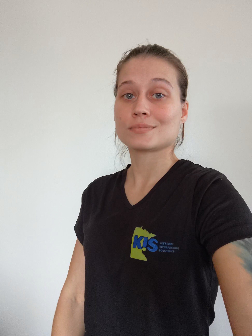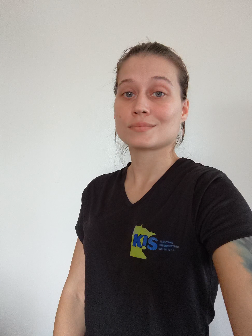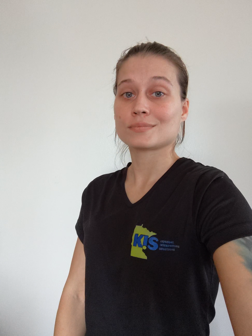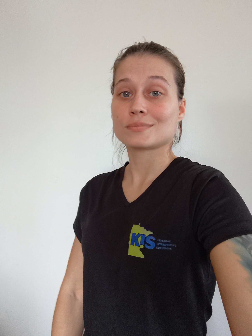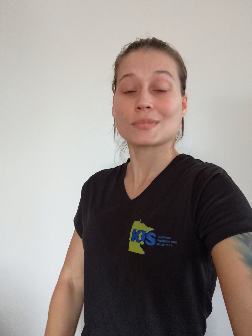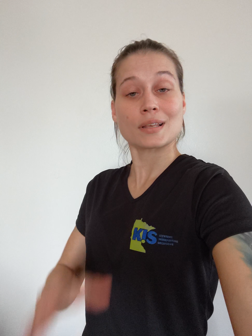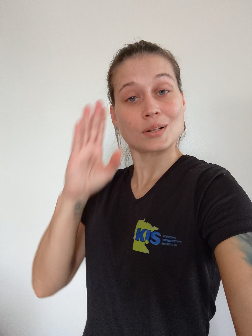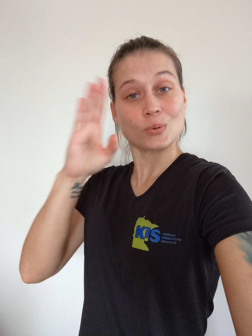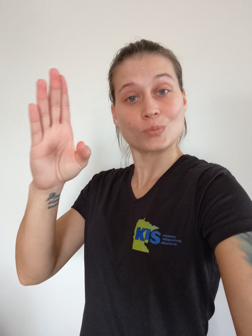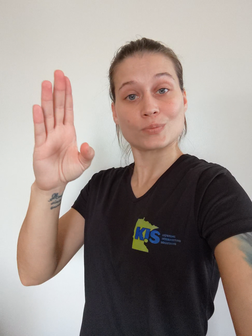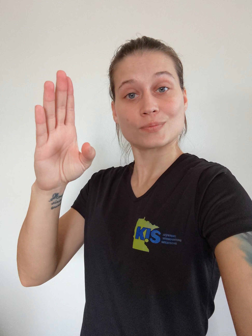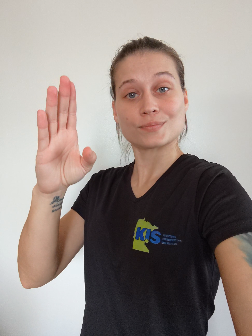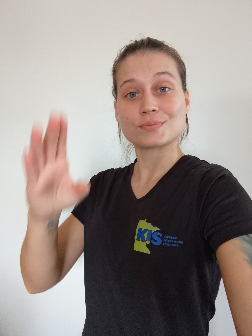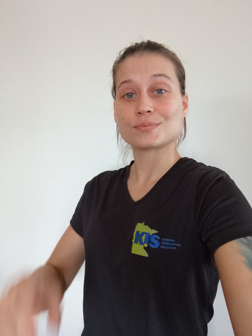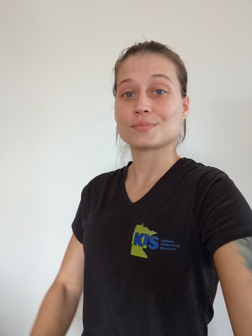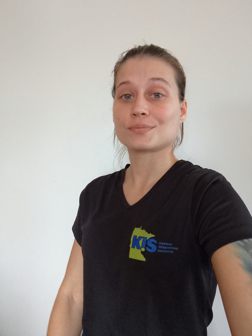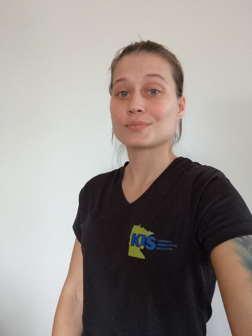hello